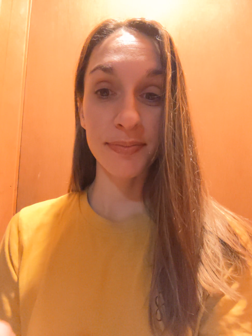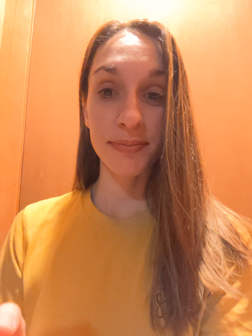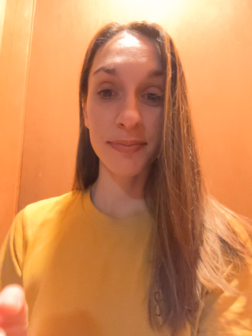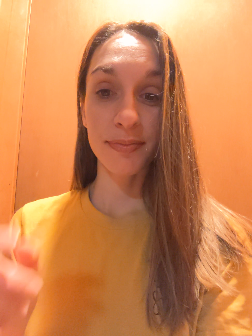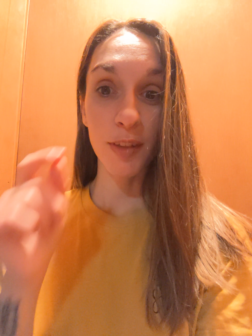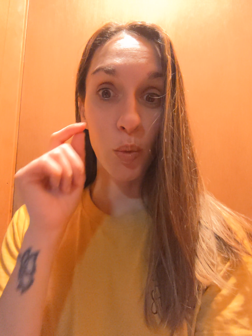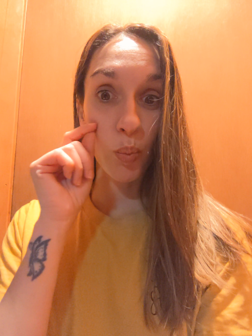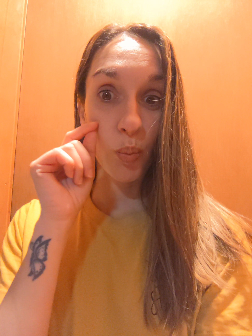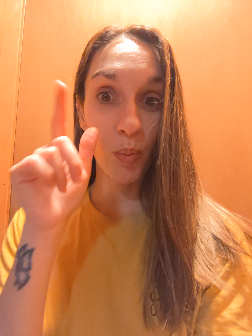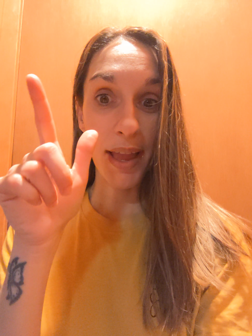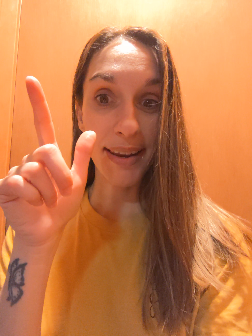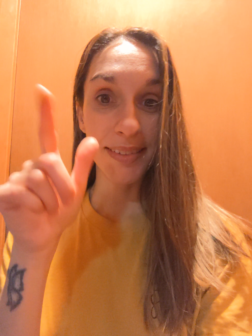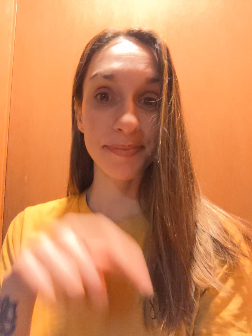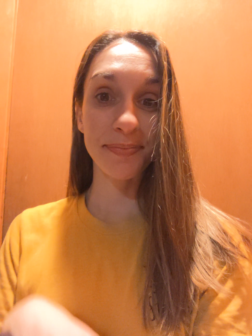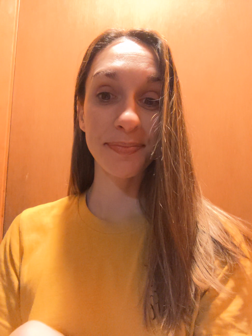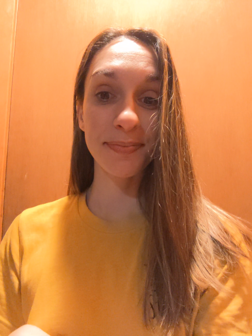awake